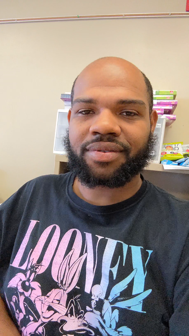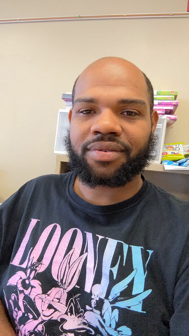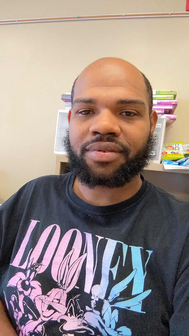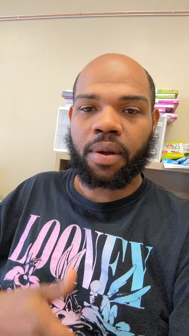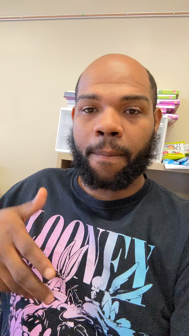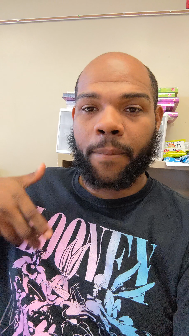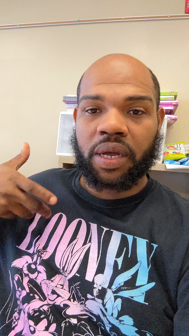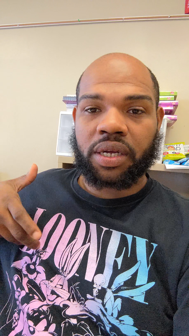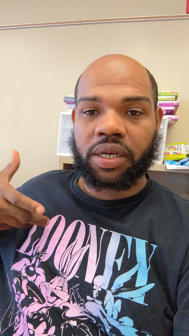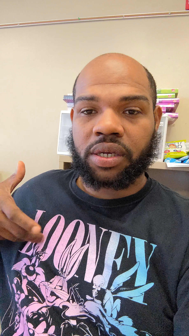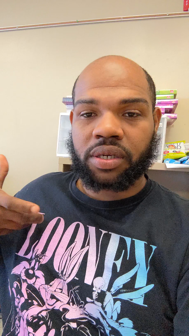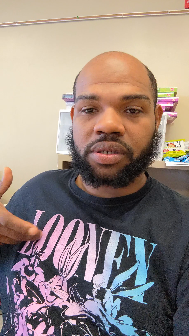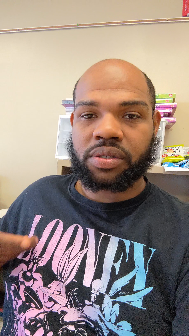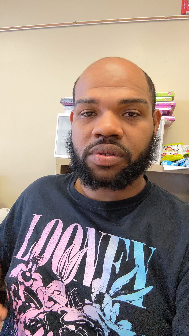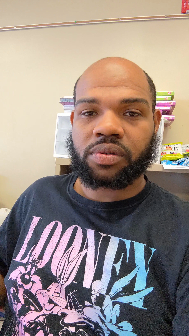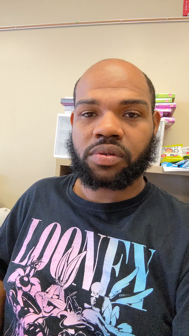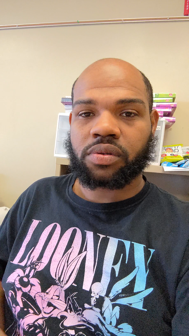monkey